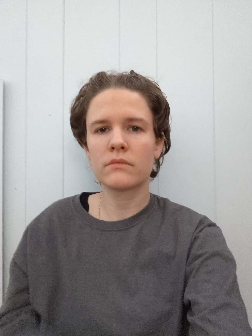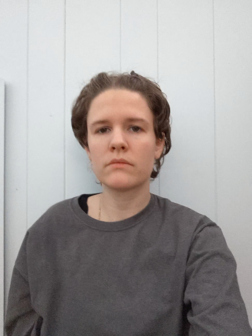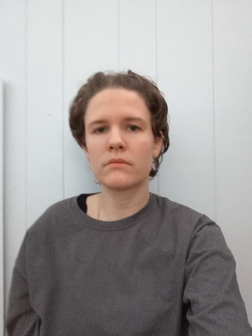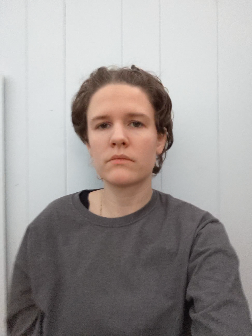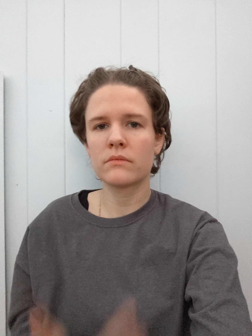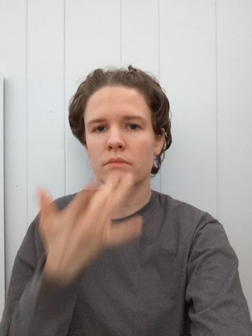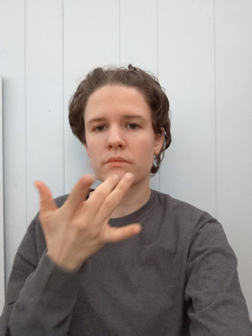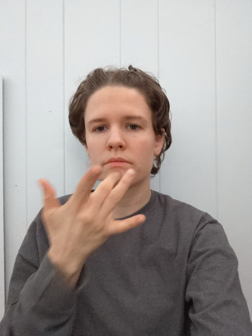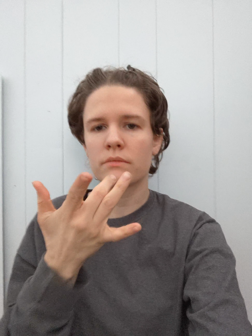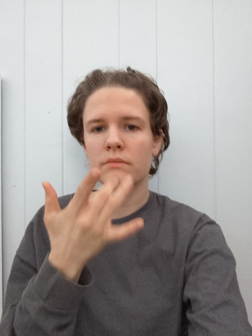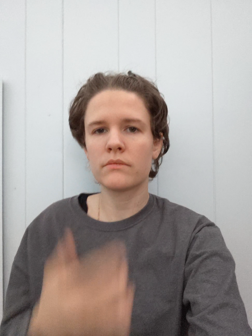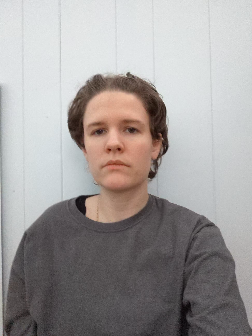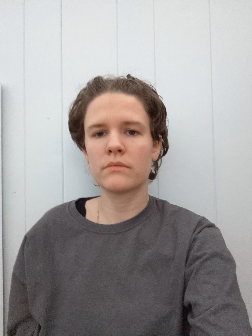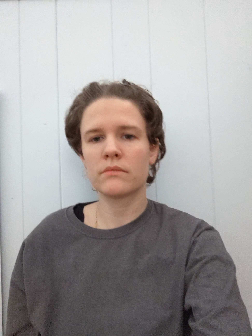taste